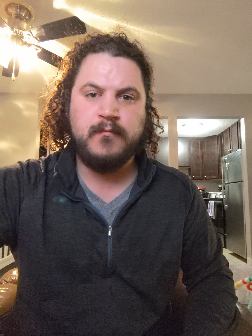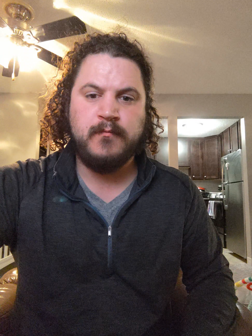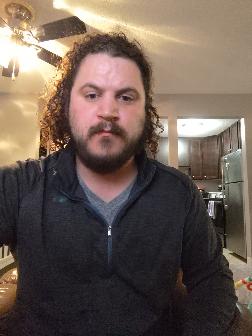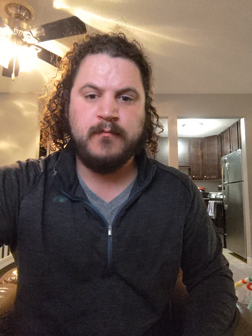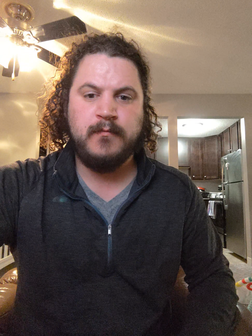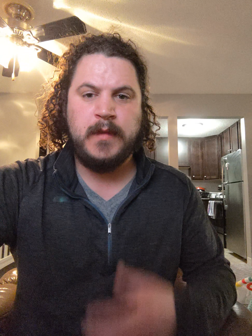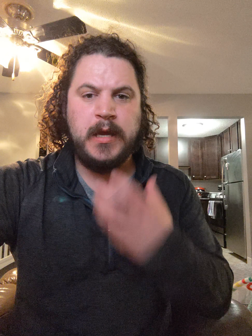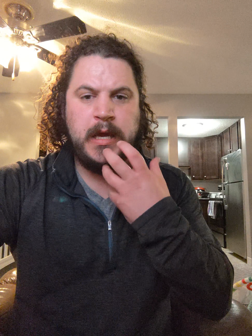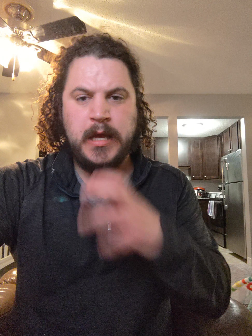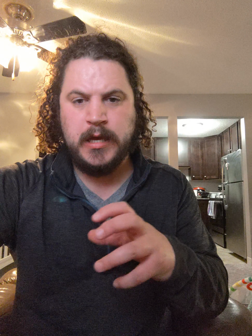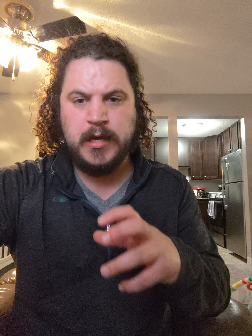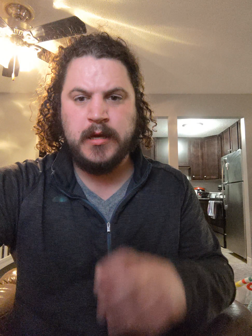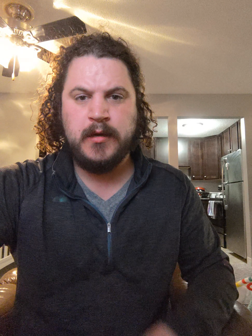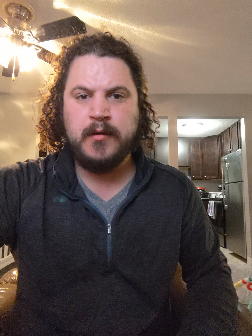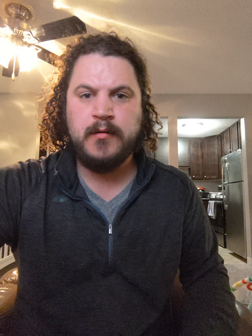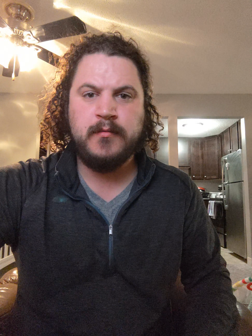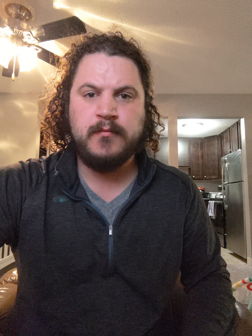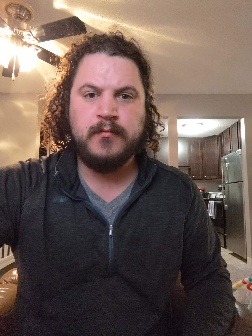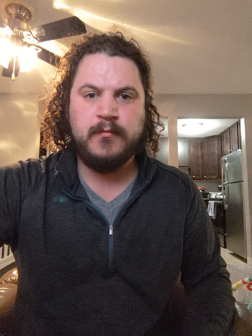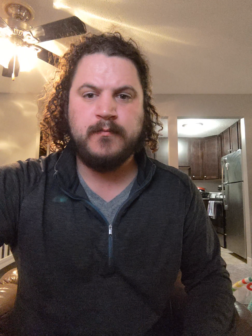hot